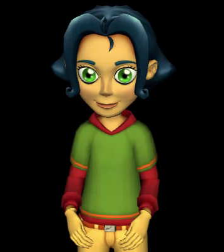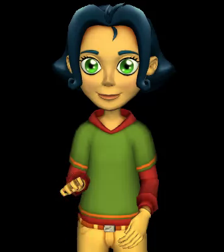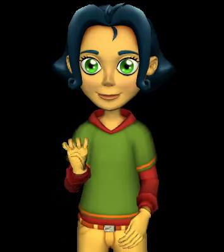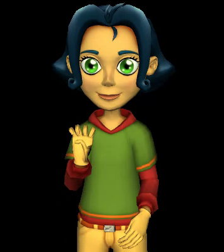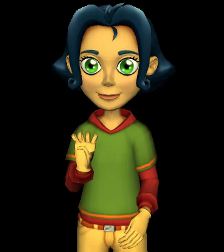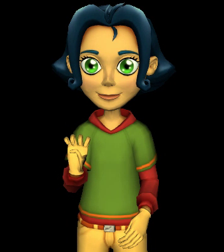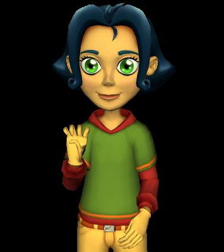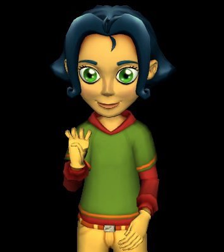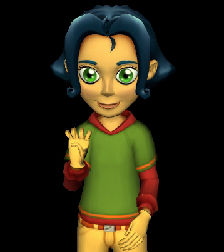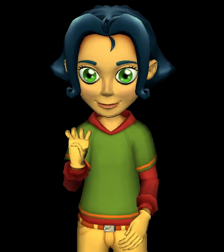أوروبا